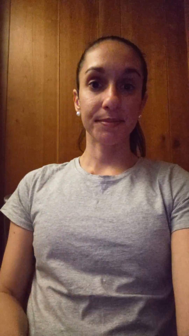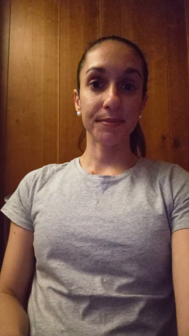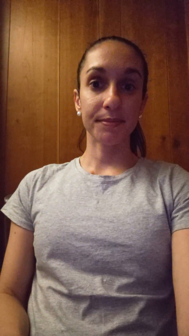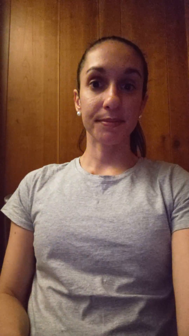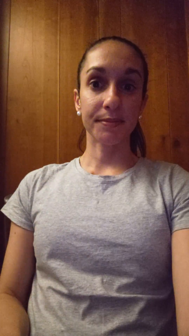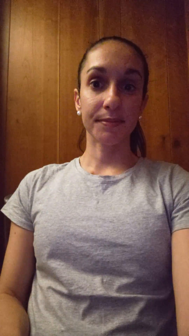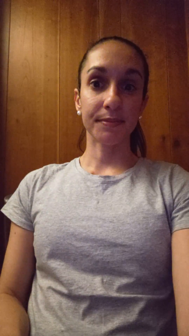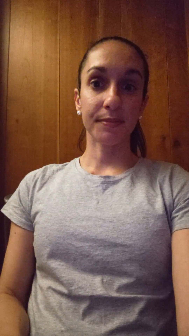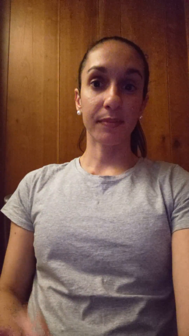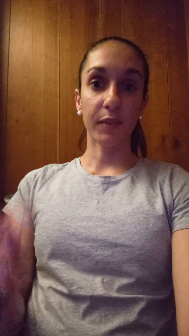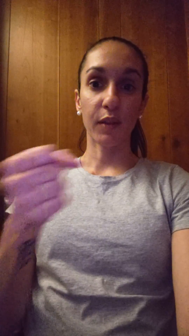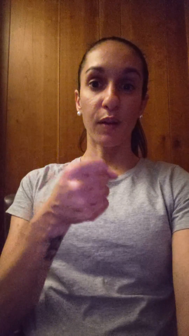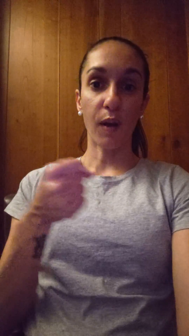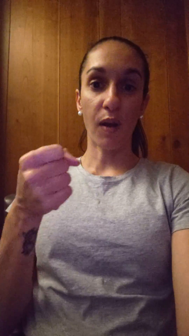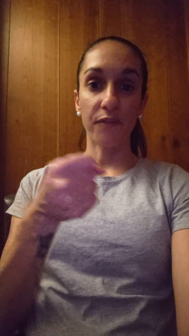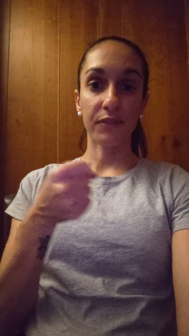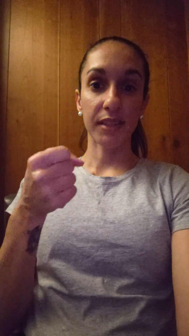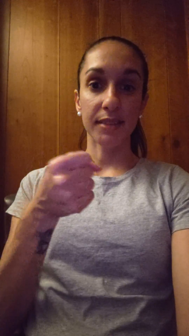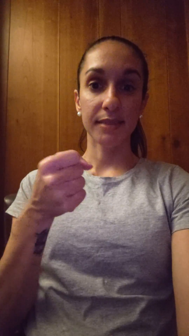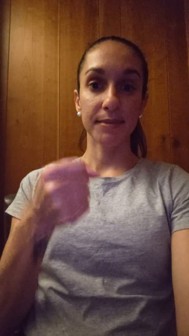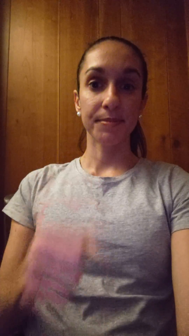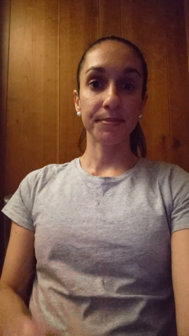coffee